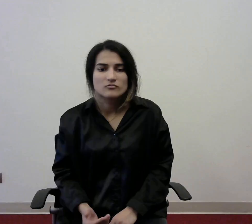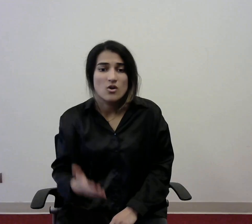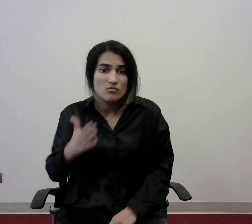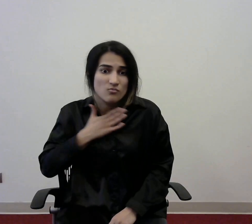mən